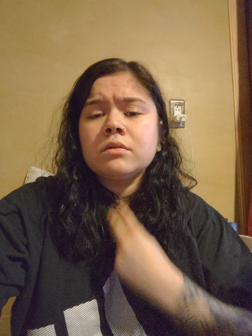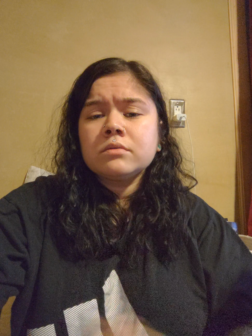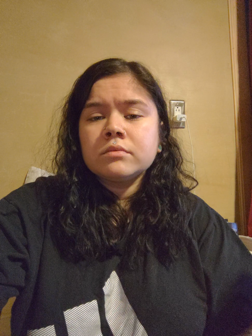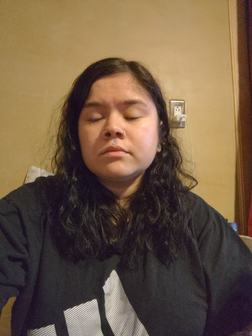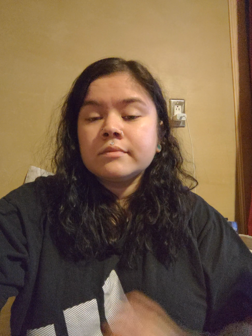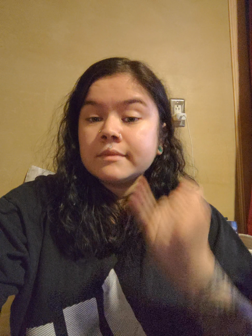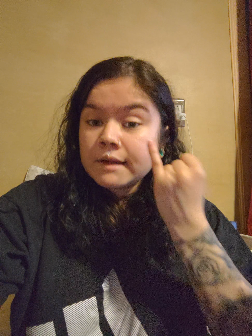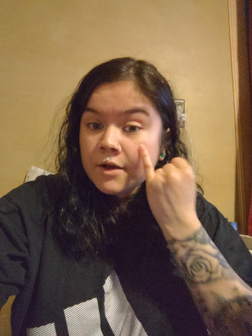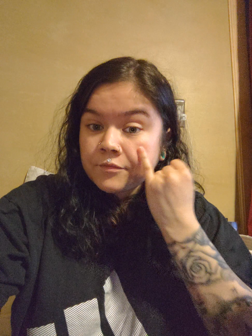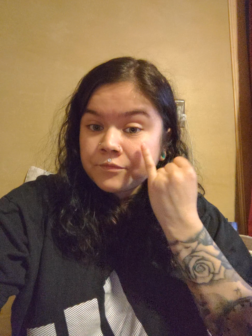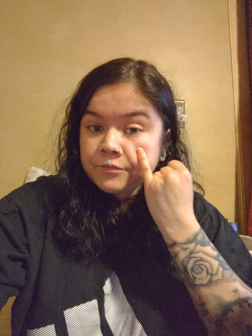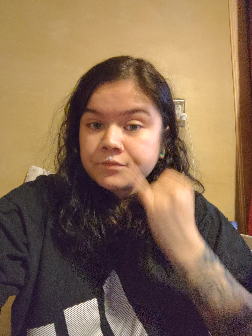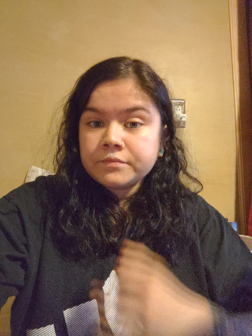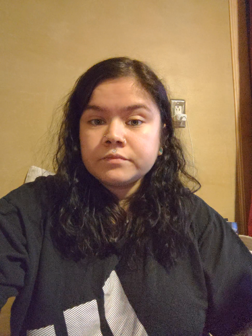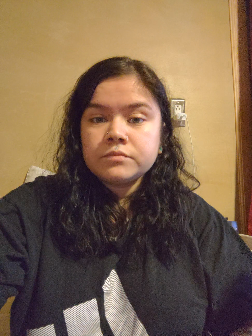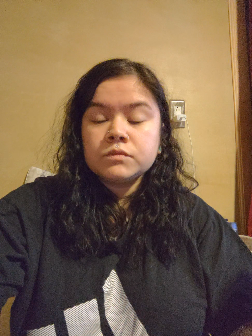if